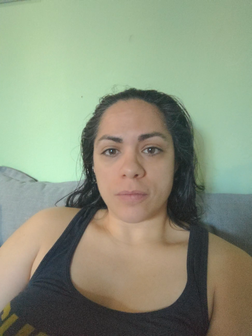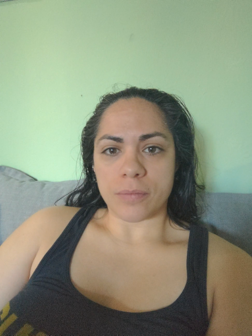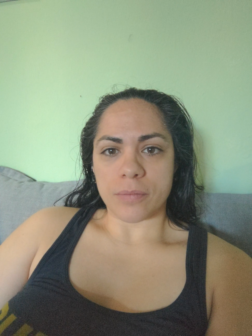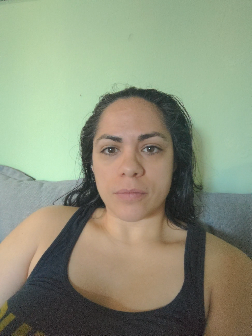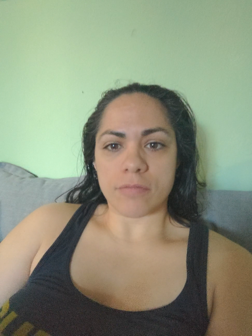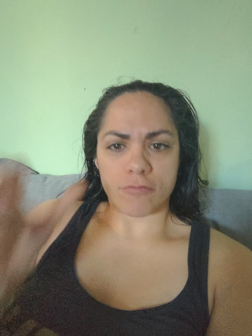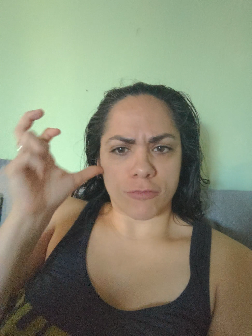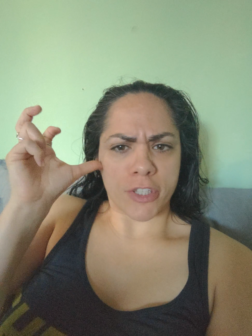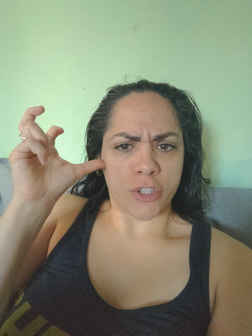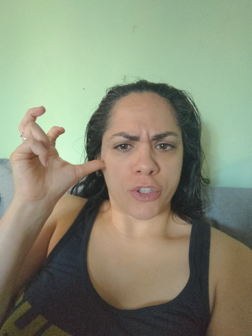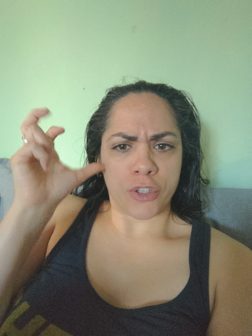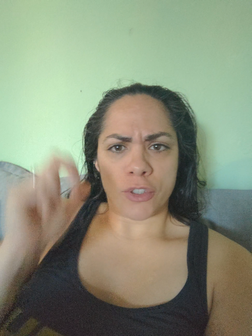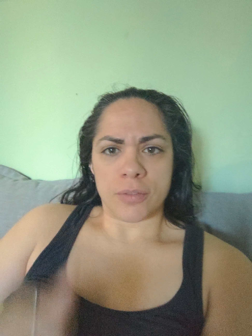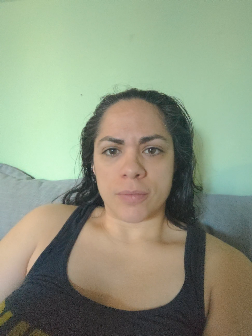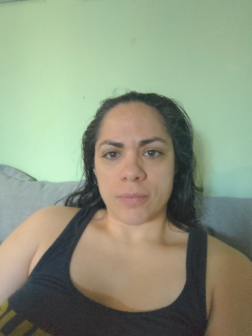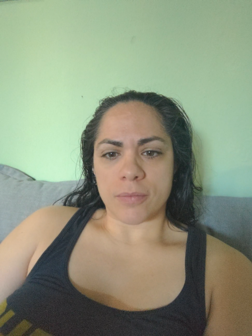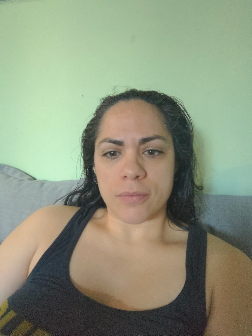hear